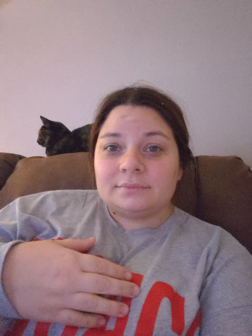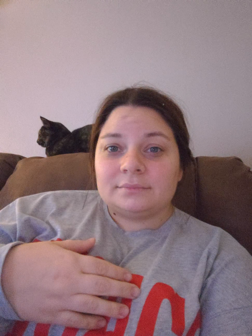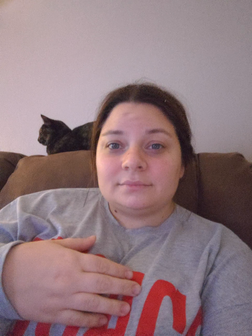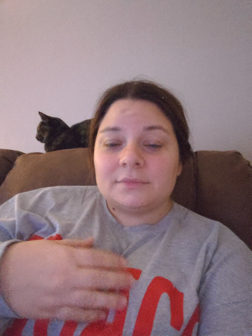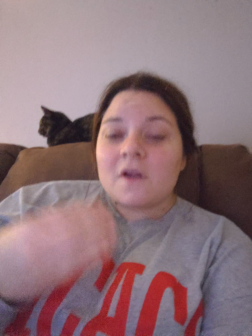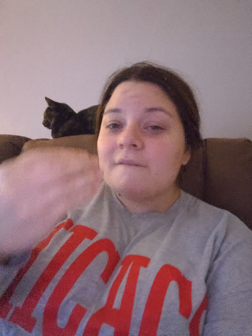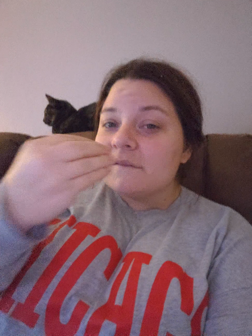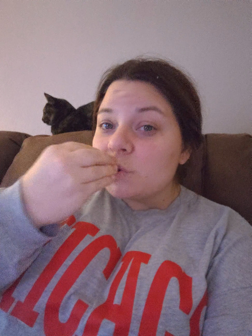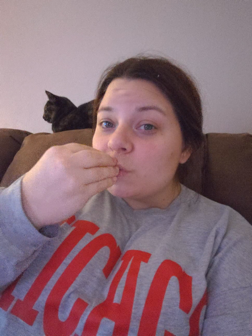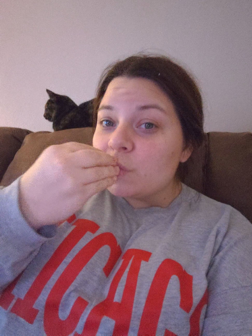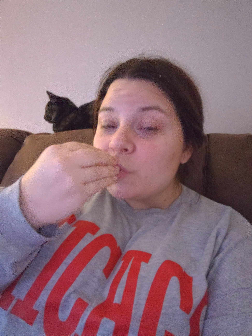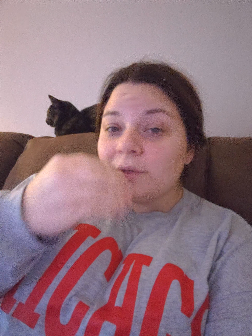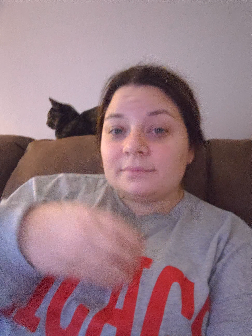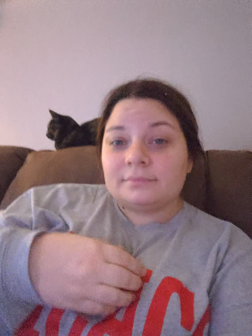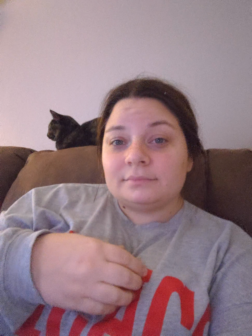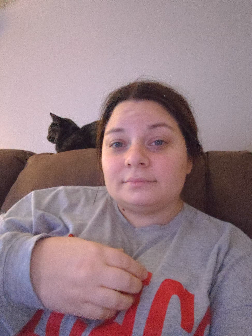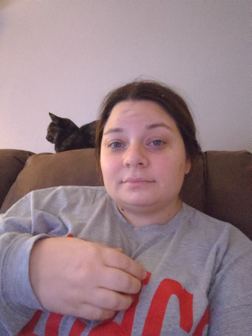food